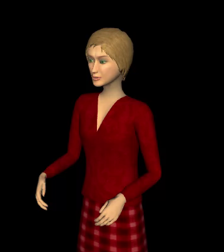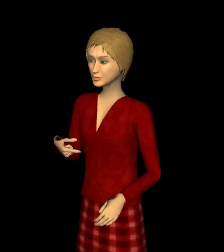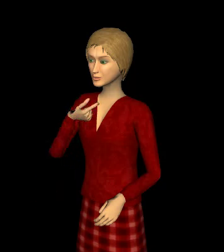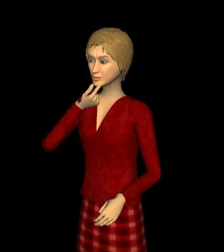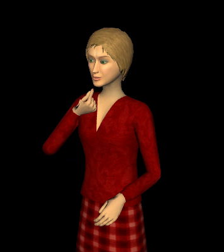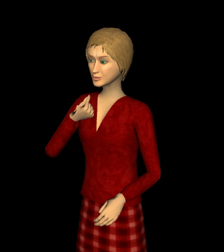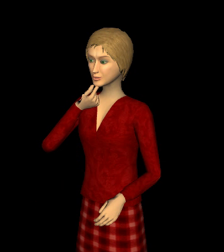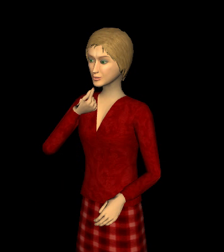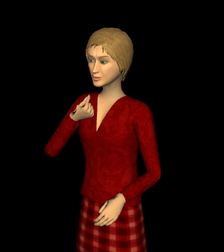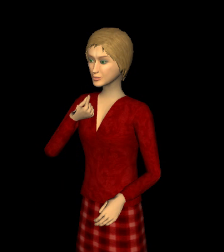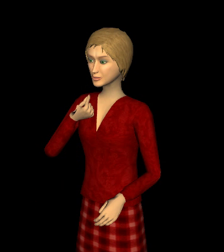سهل